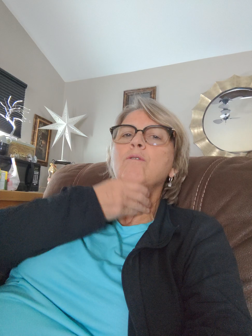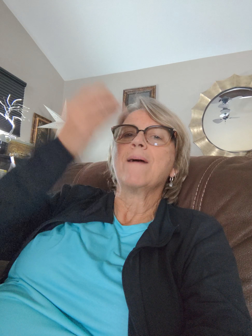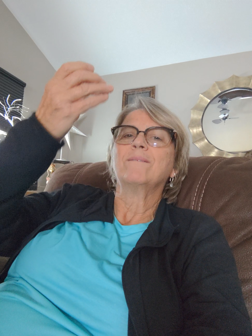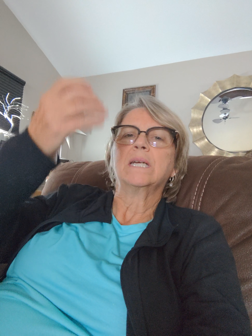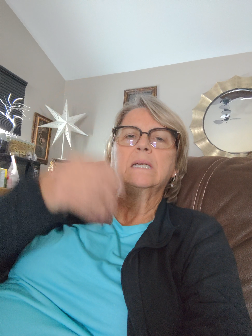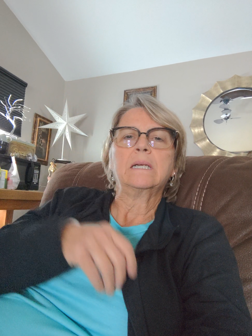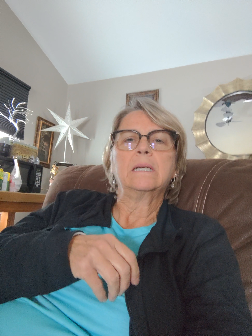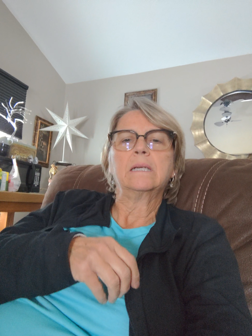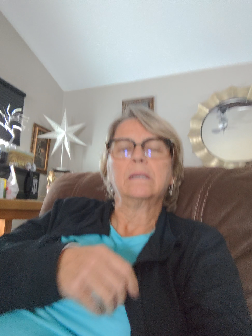giraffe